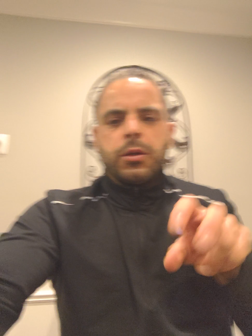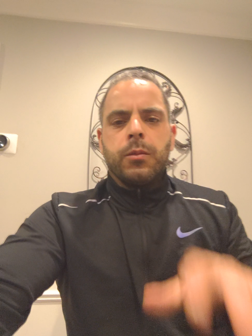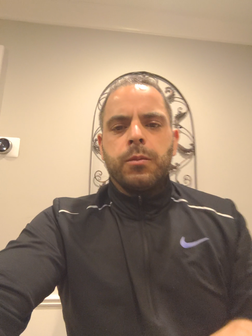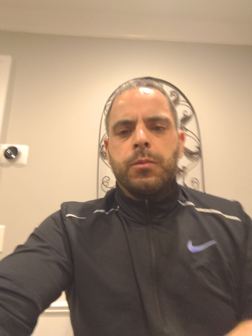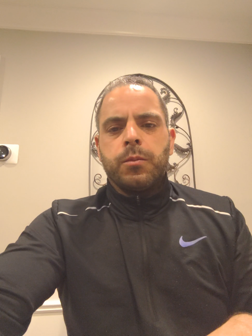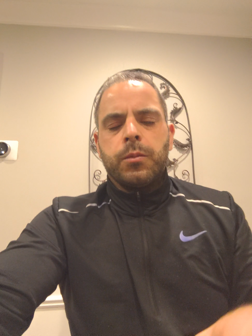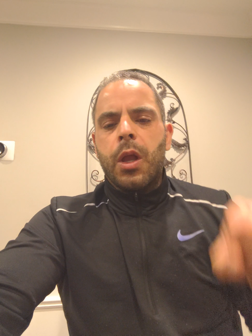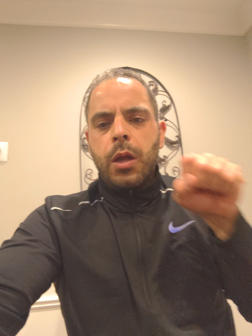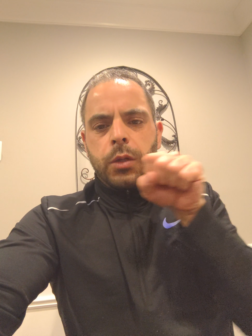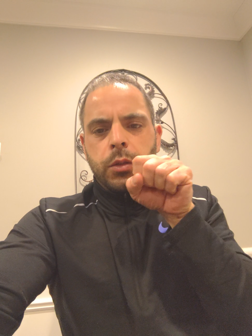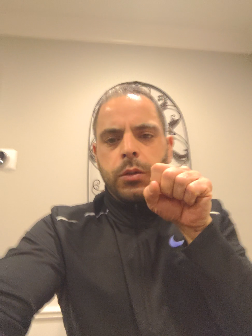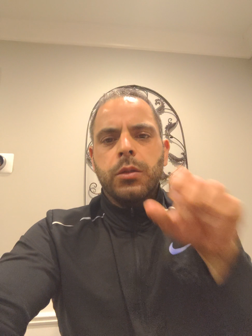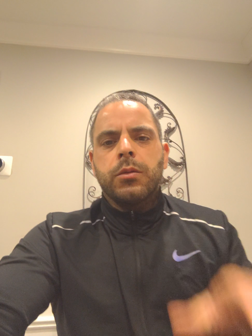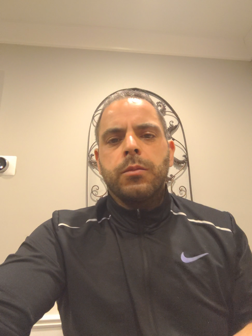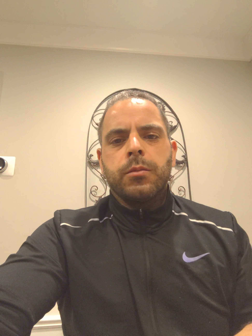carrot